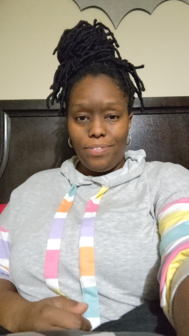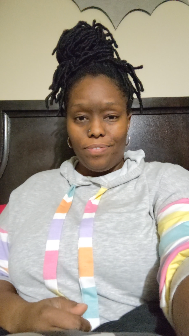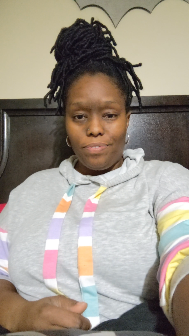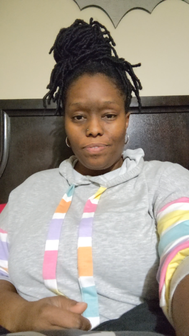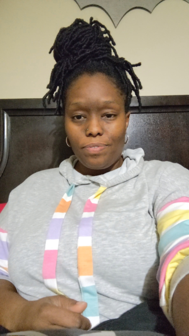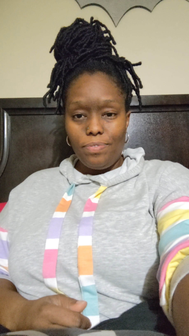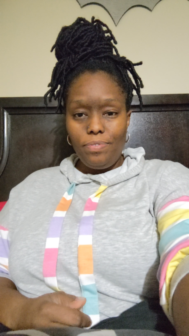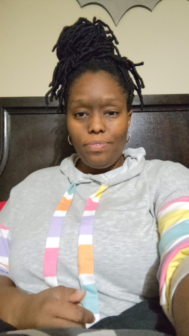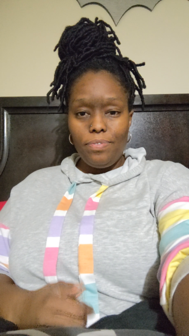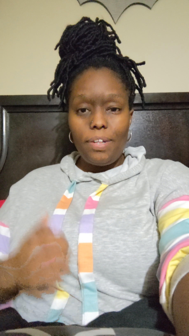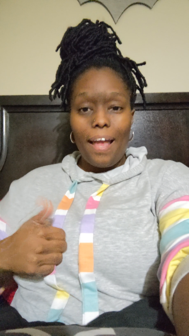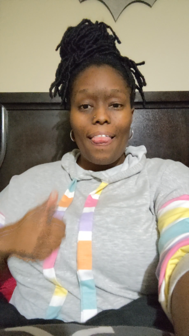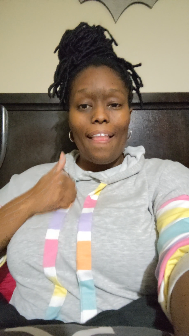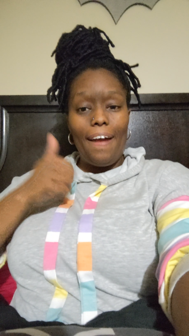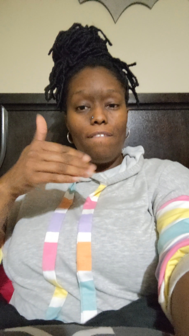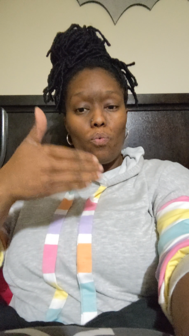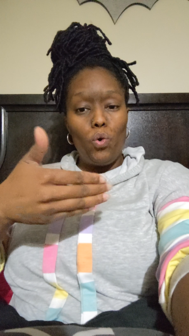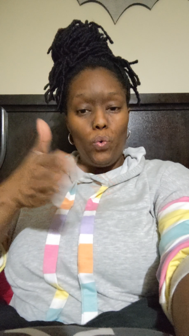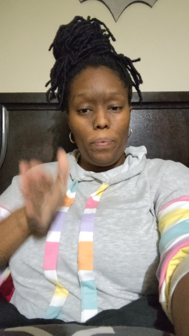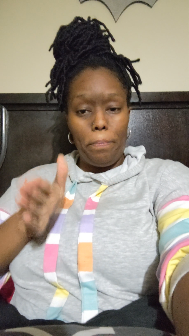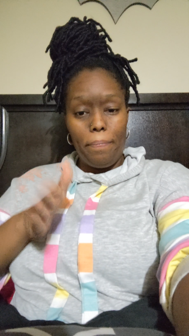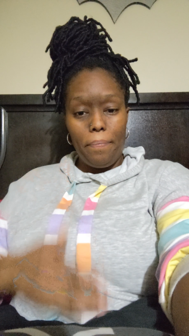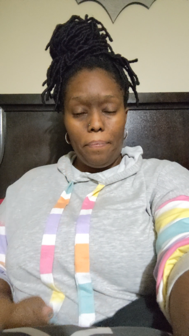living room